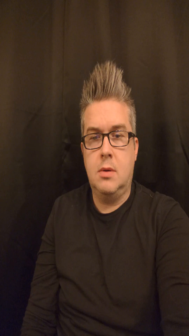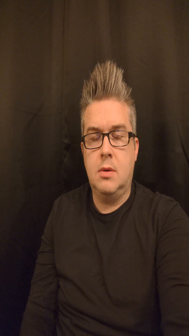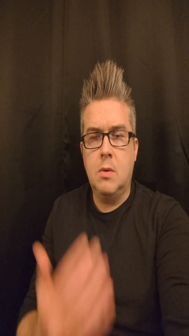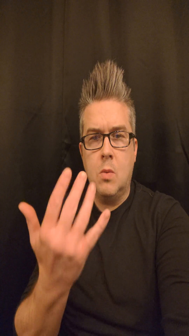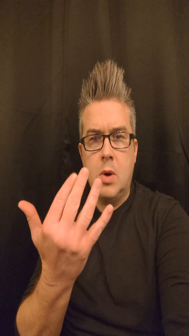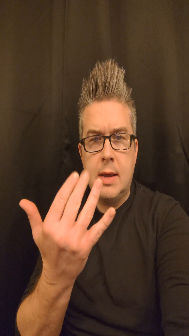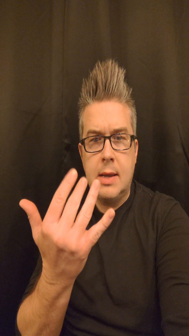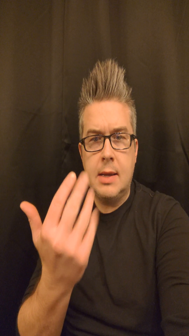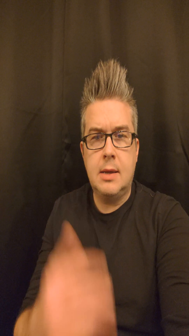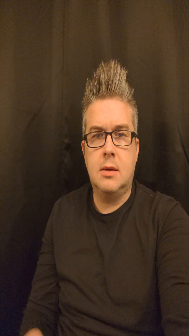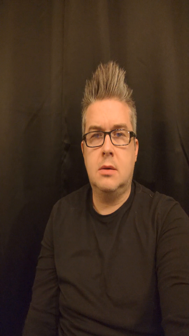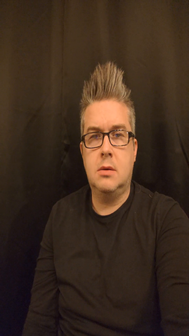wait